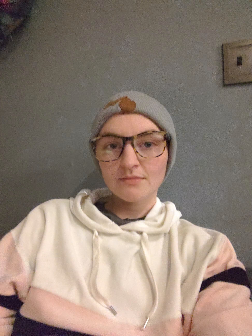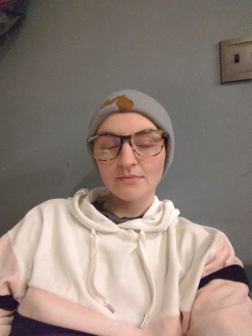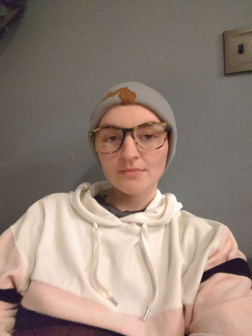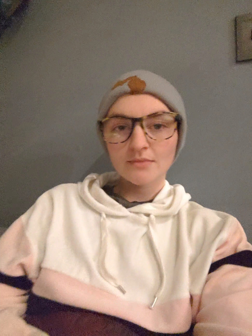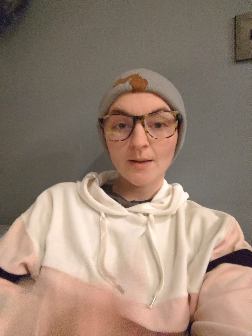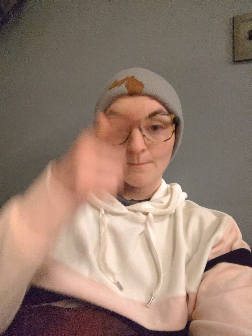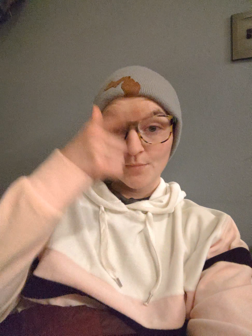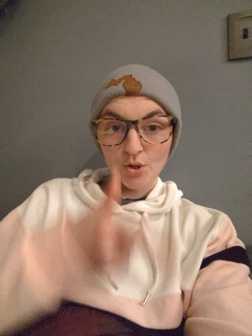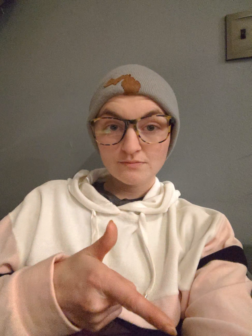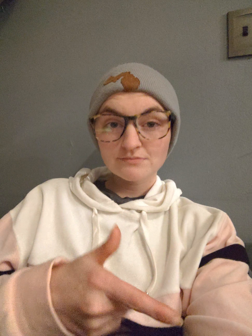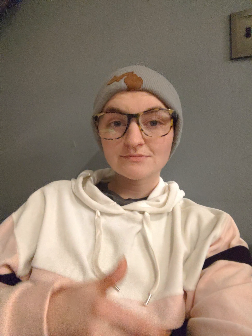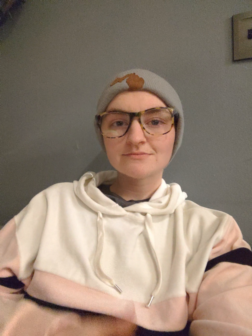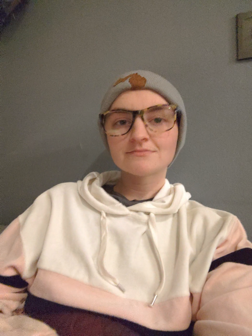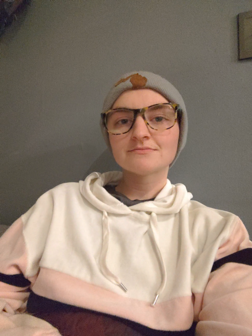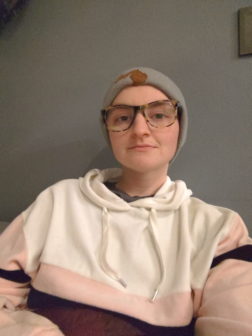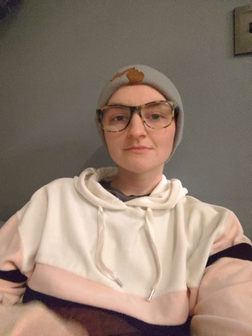brother